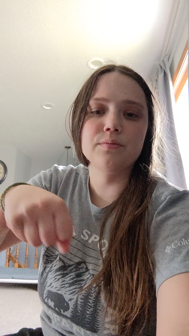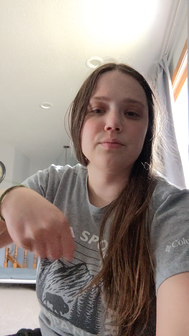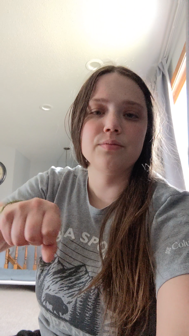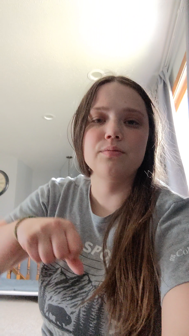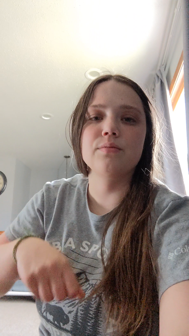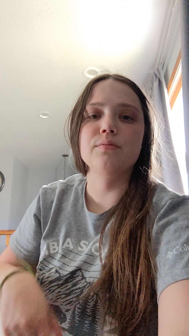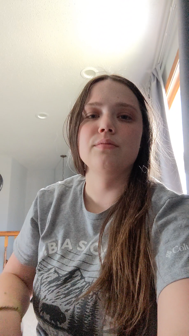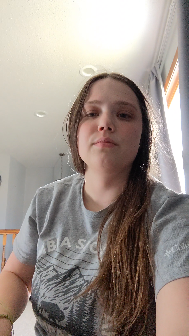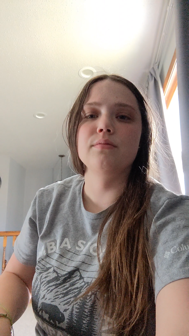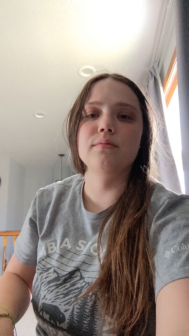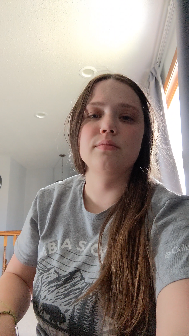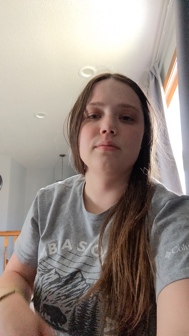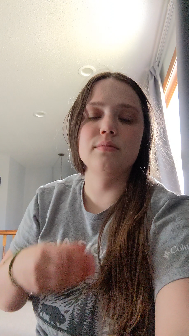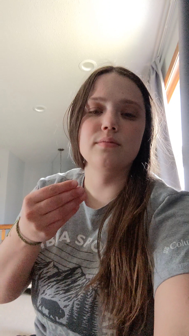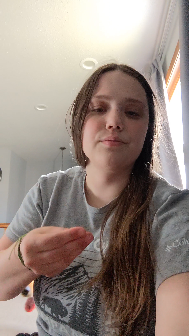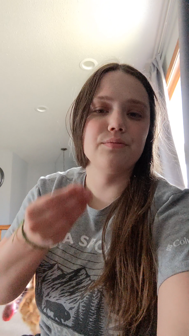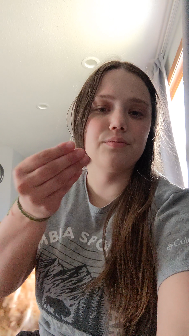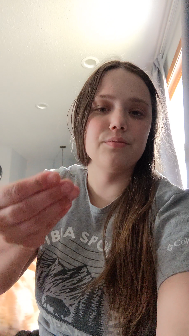buy